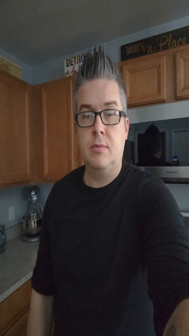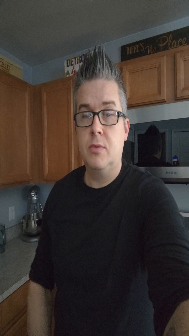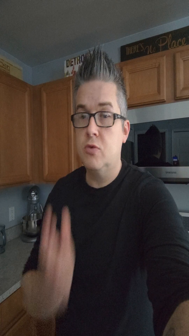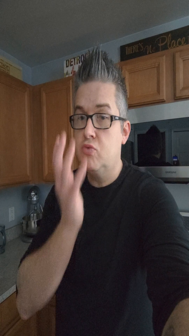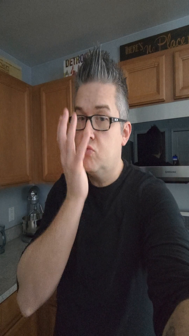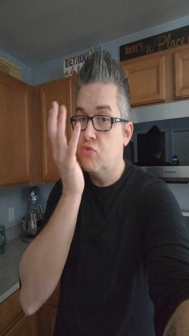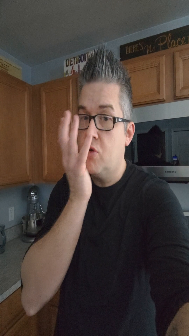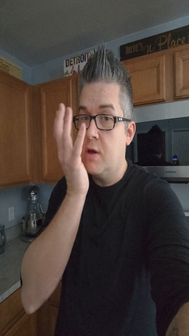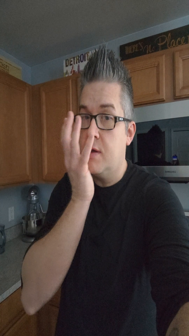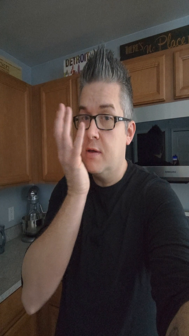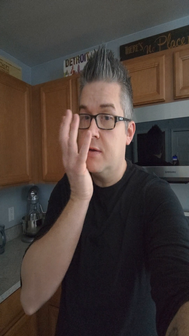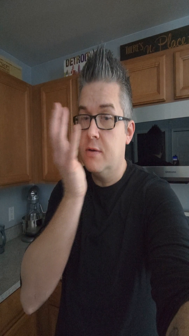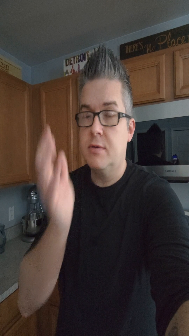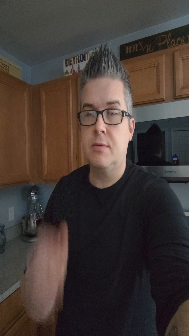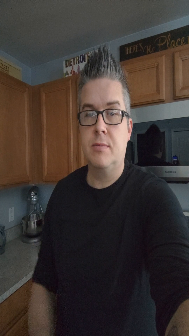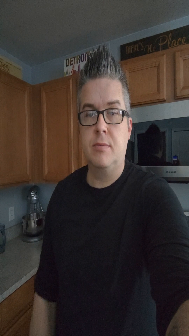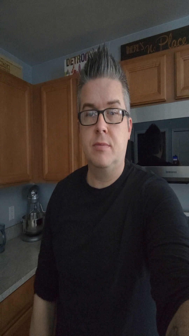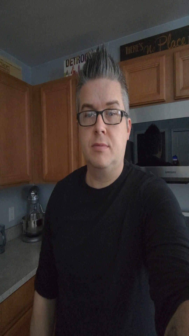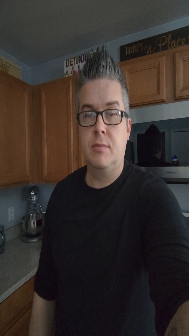grass